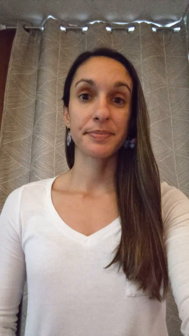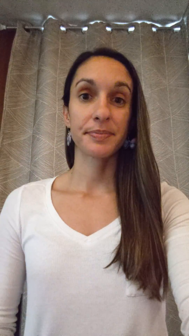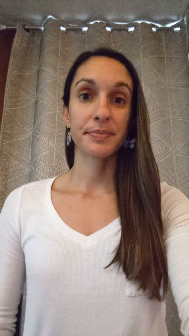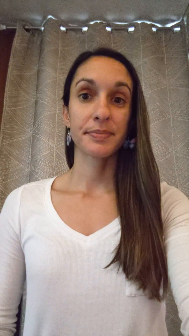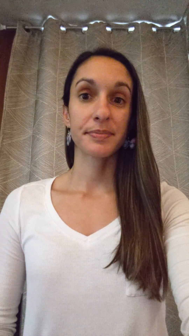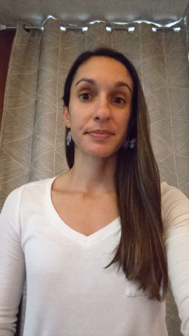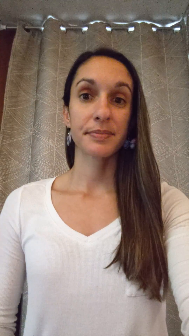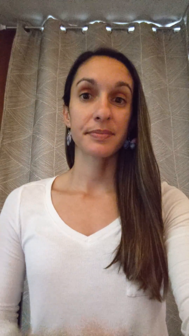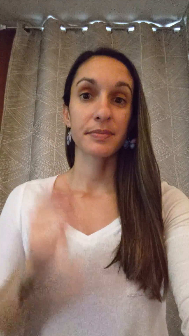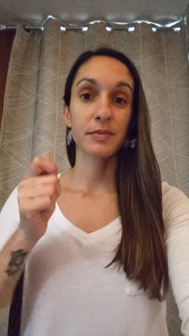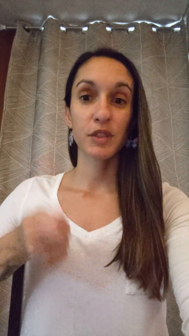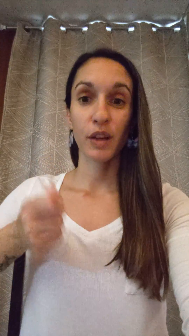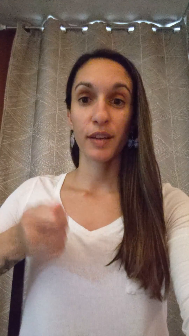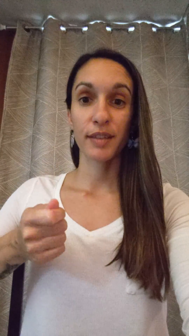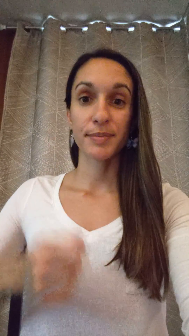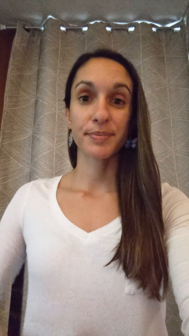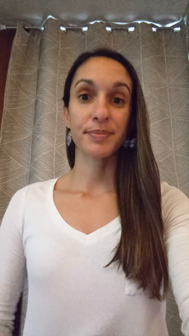cart